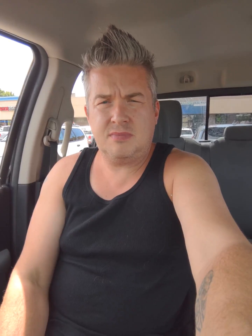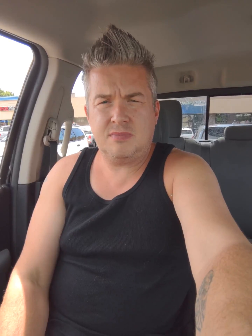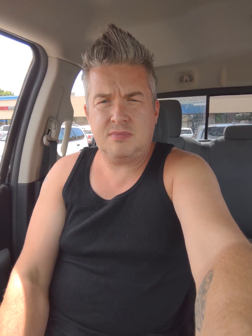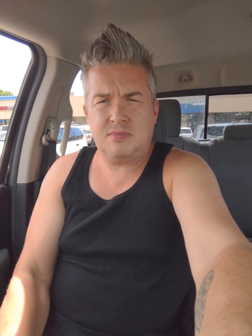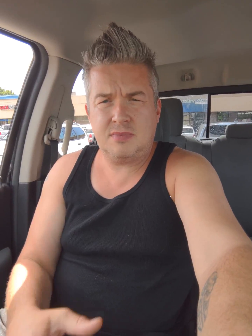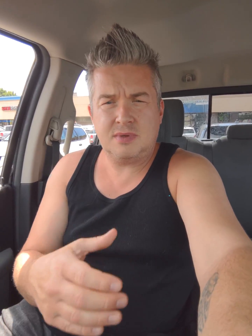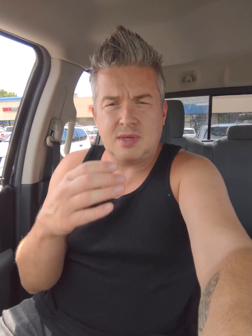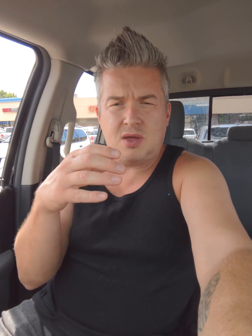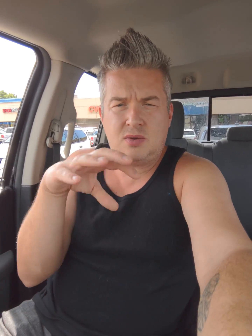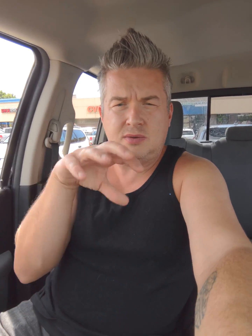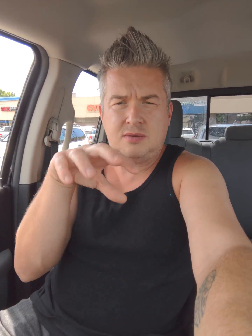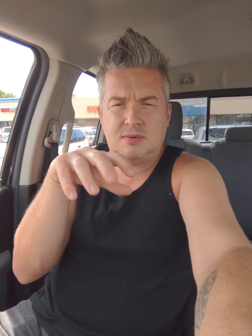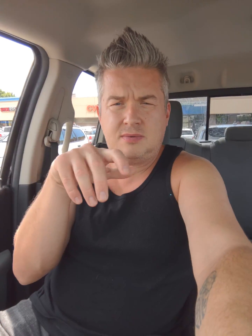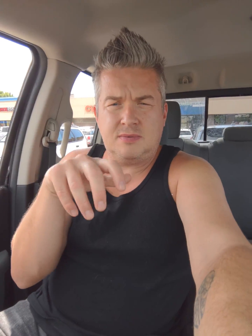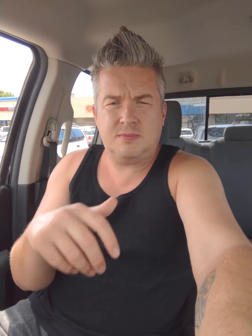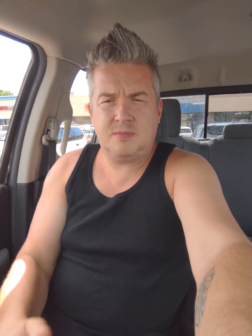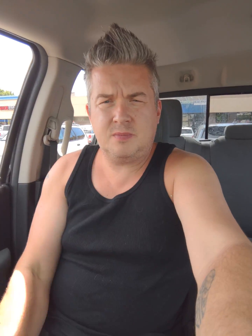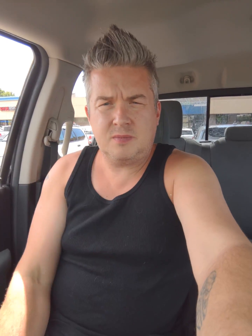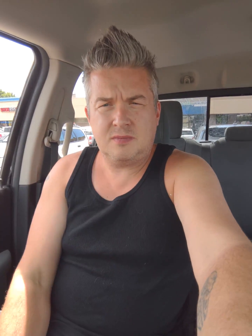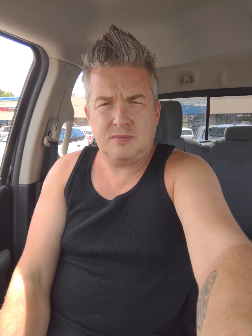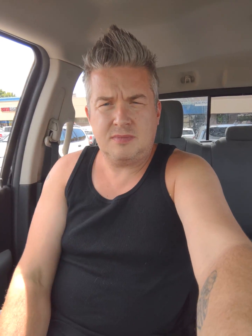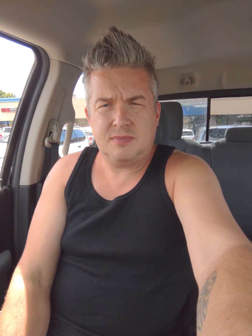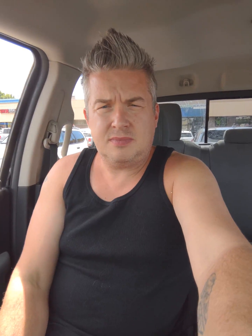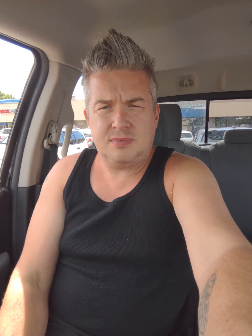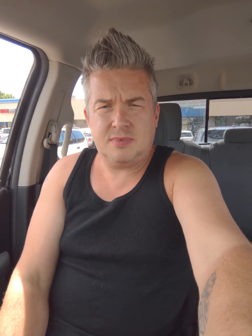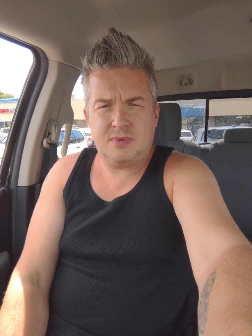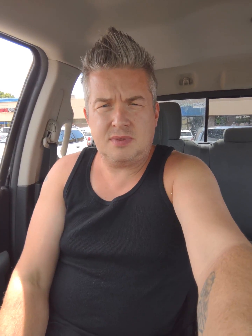jar